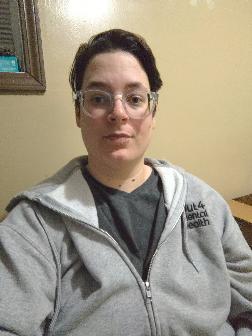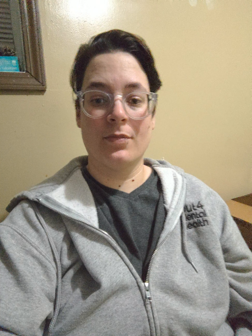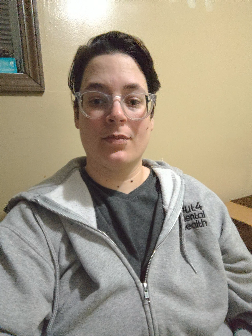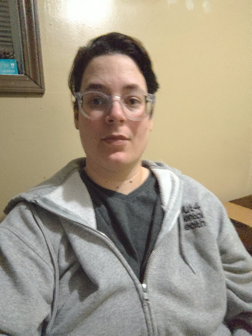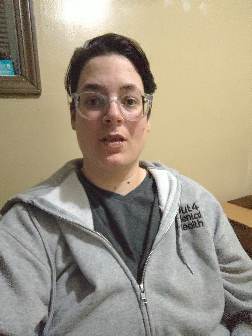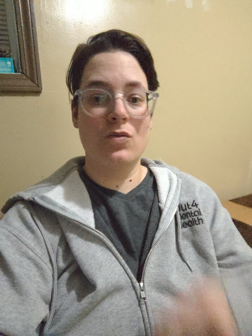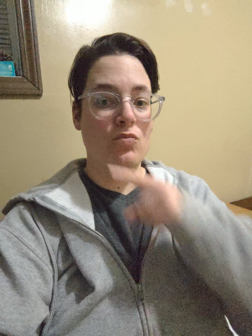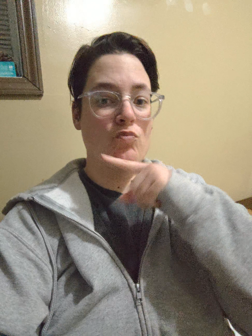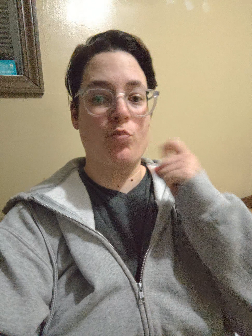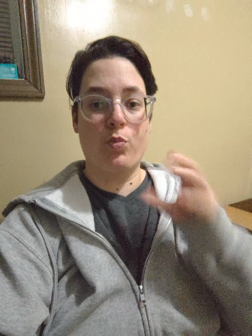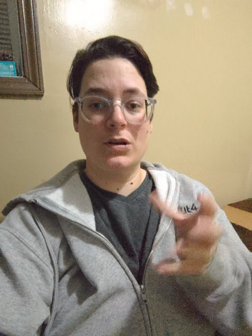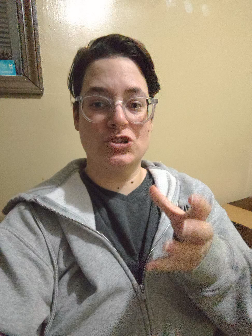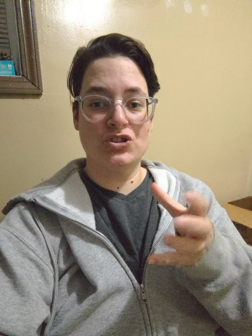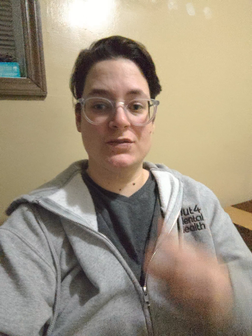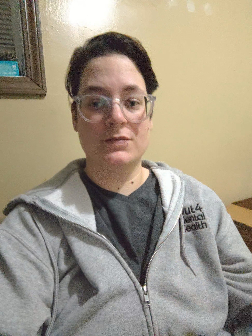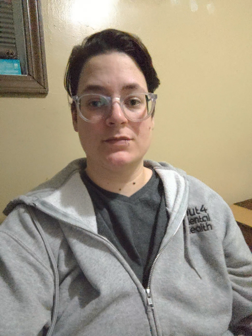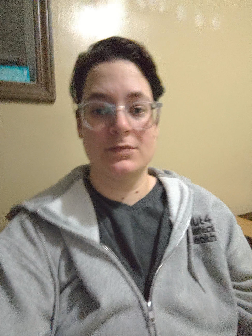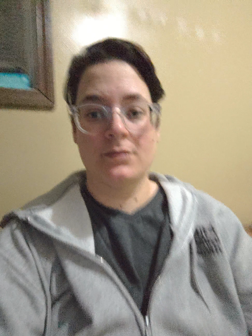dryer